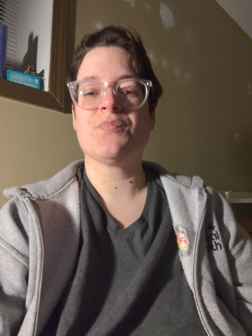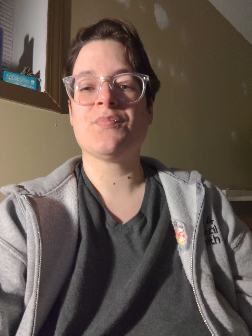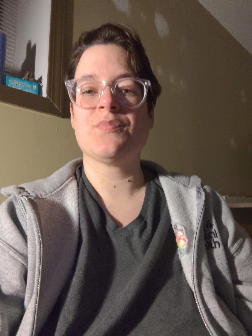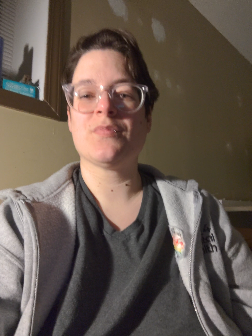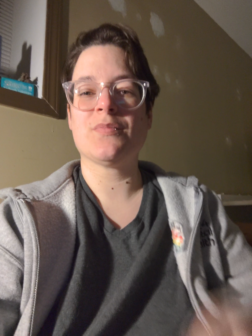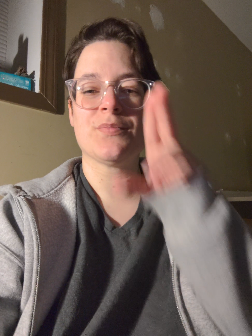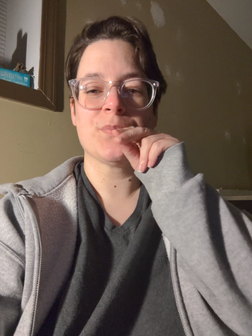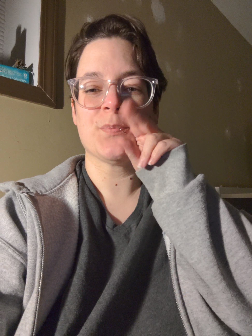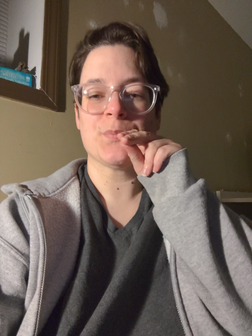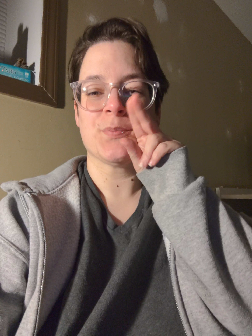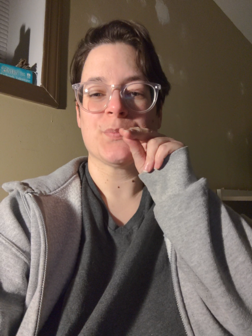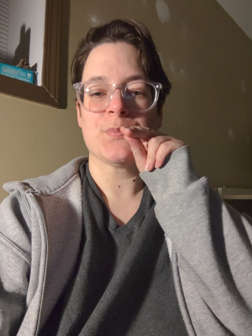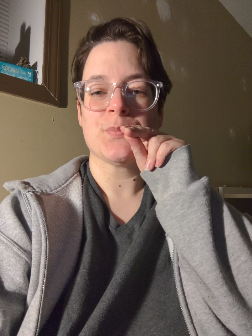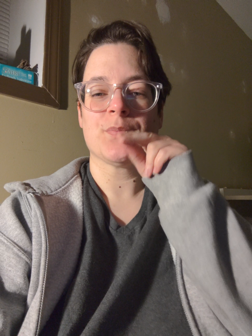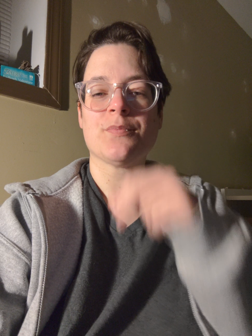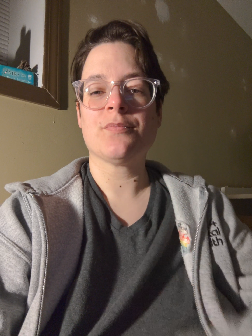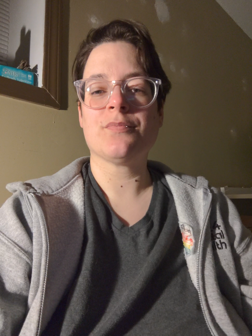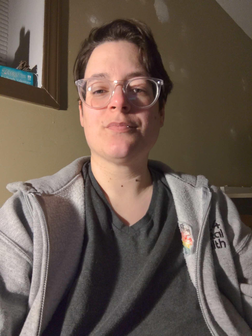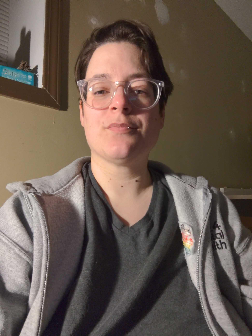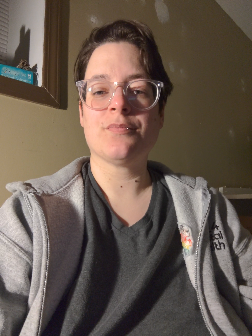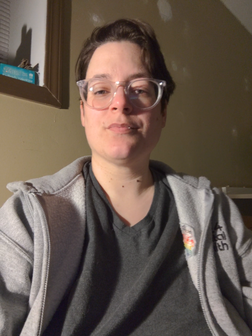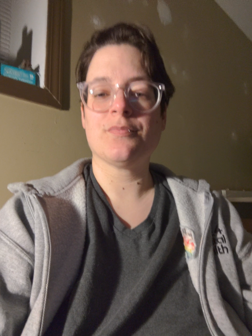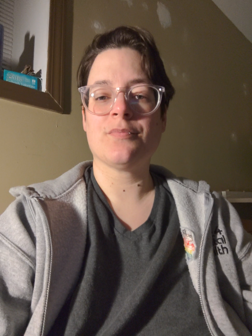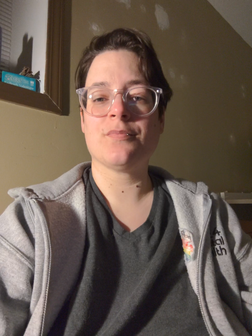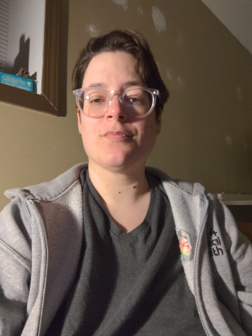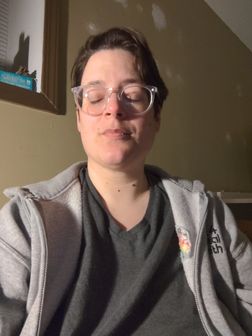duck